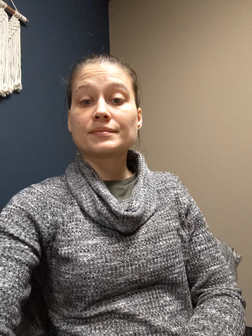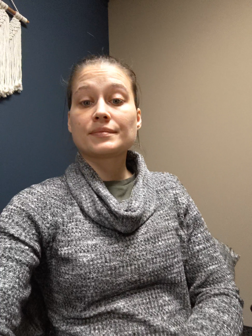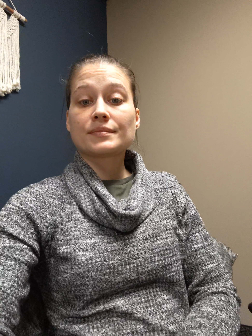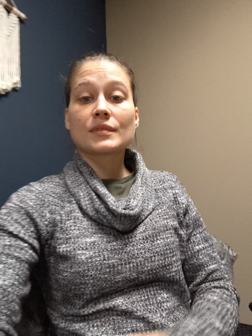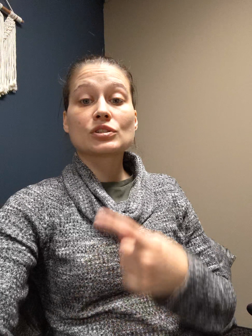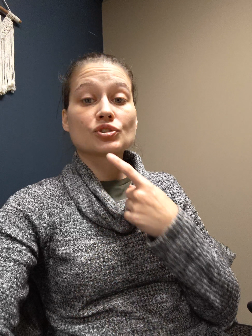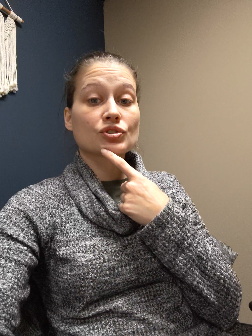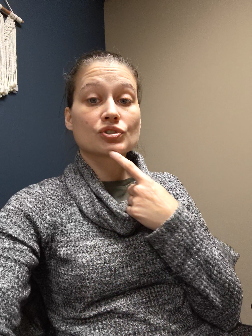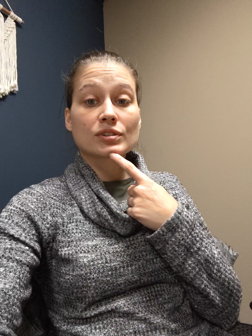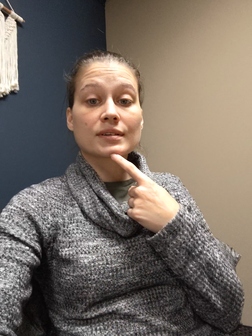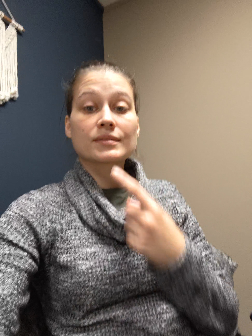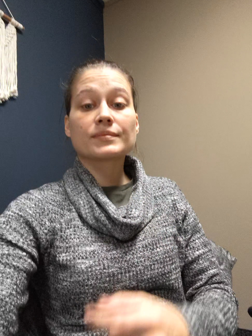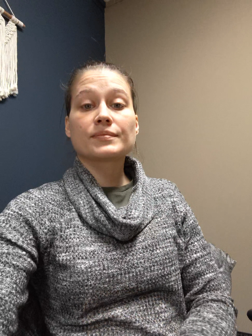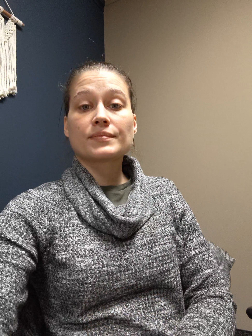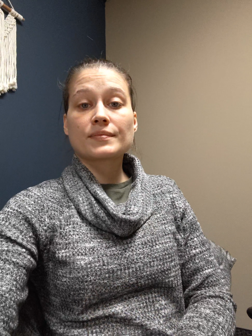chin